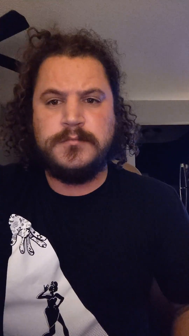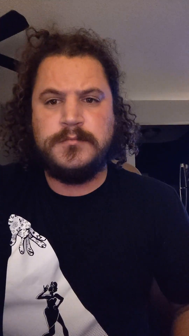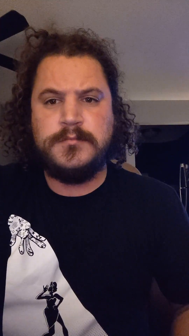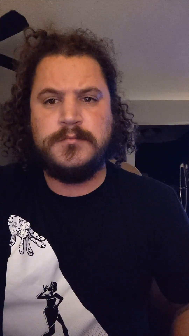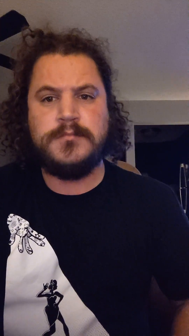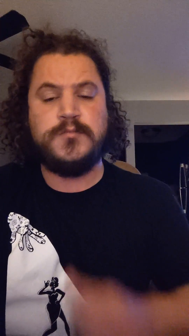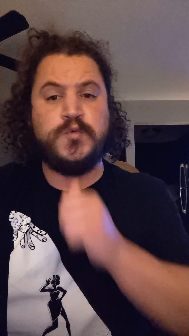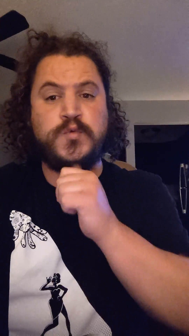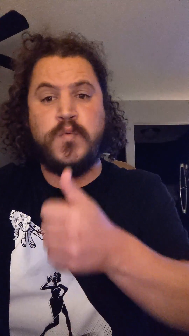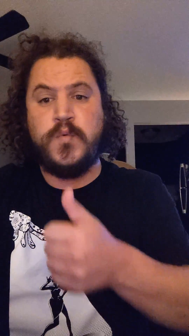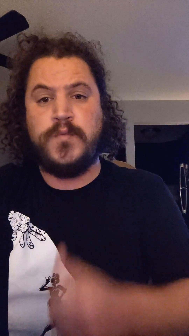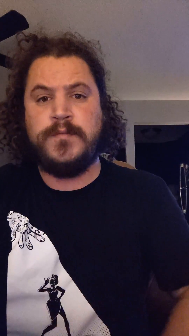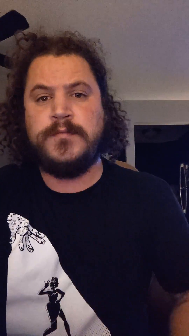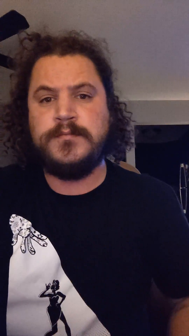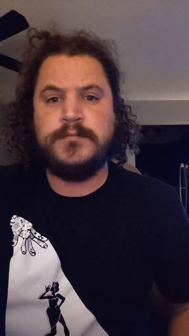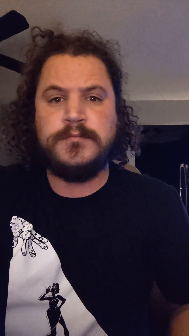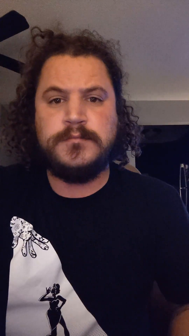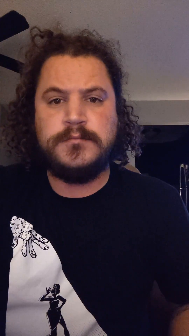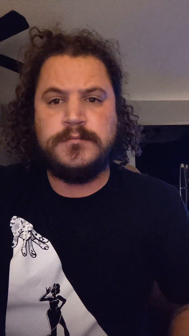don't